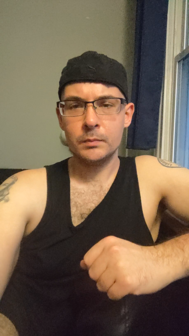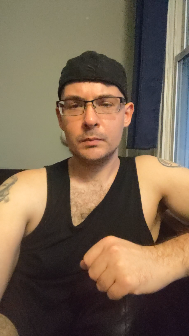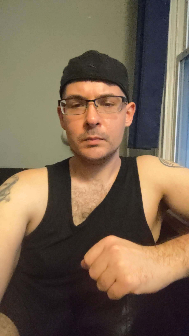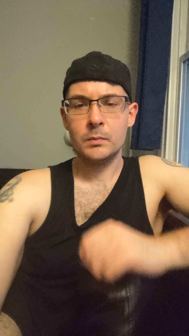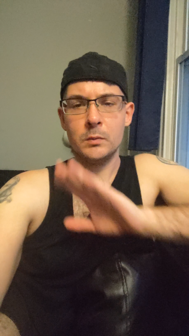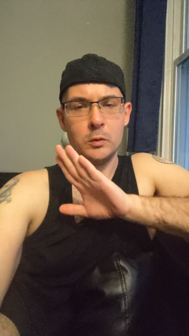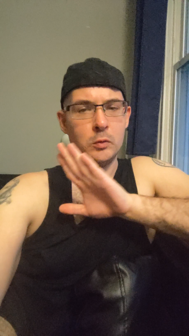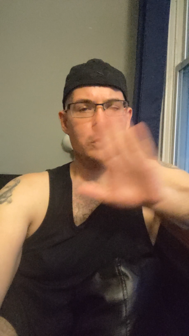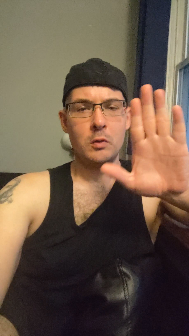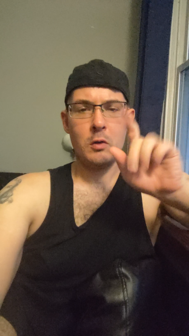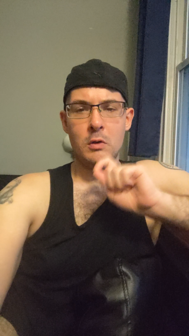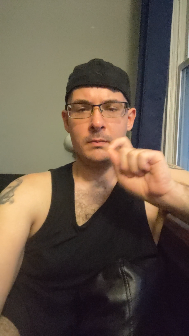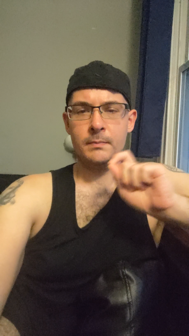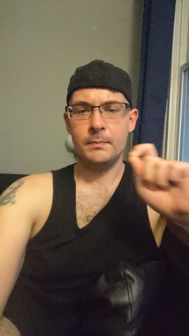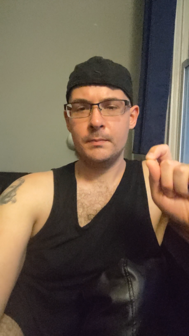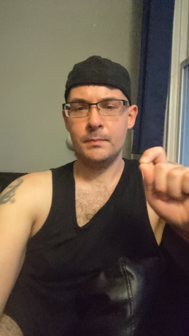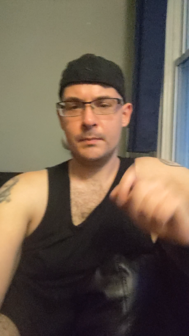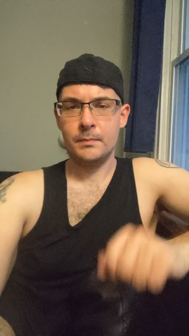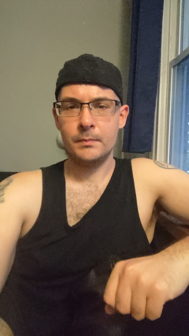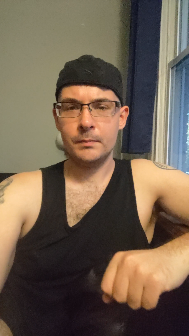chalk